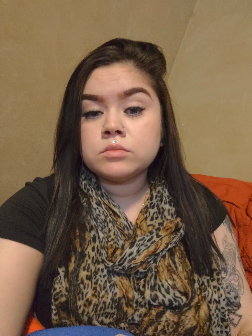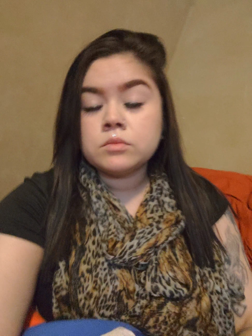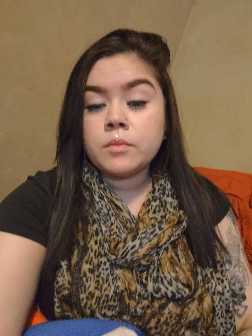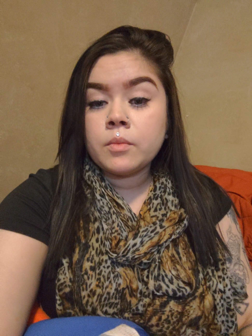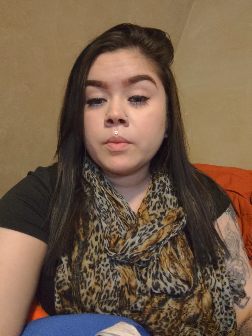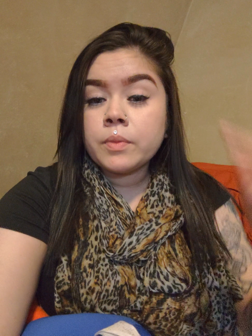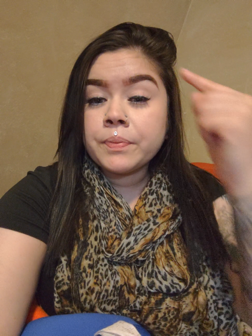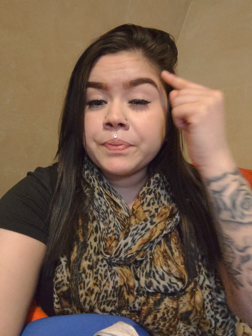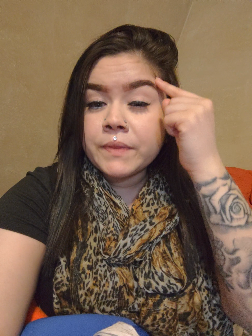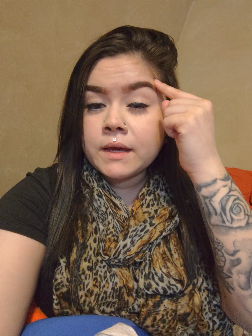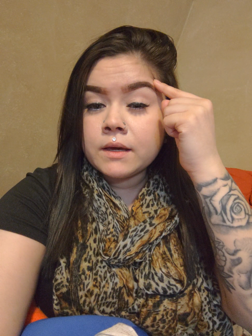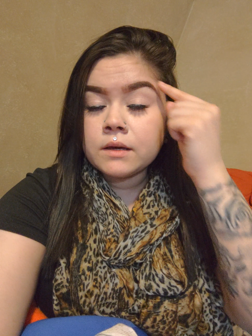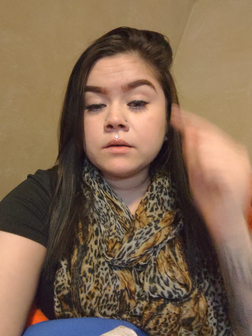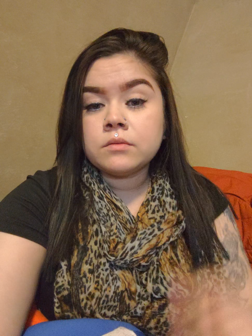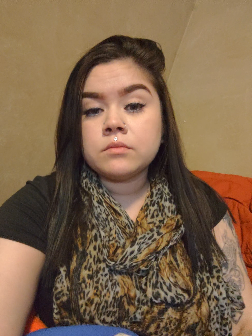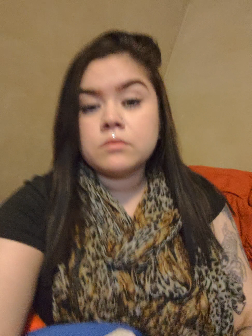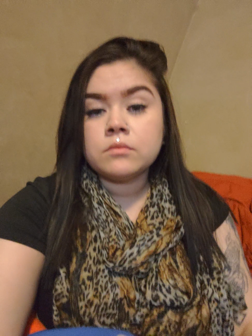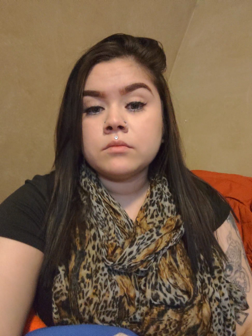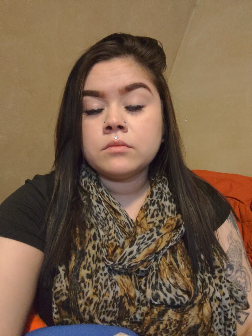think